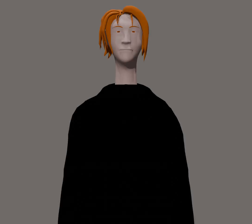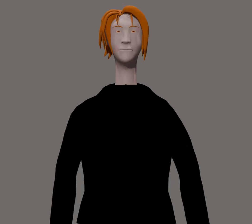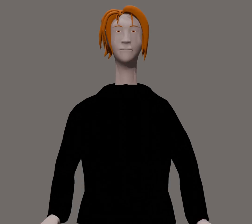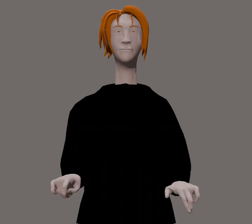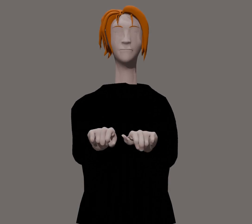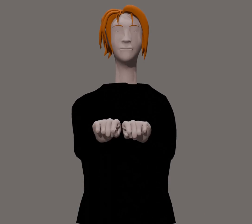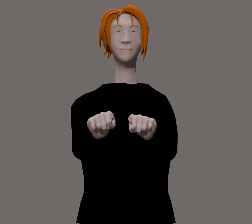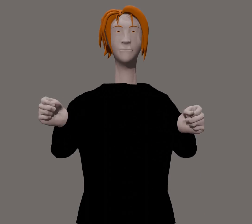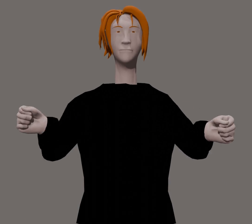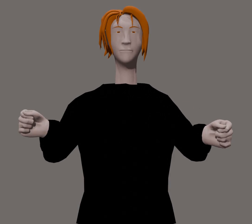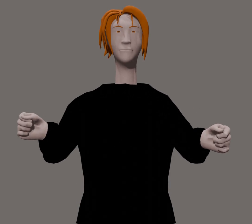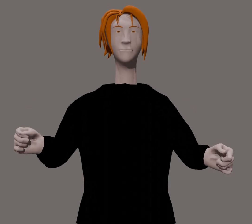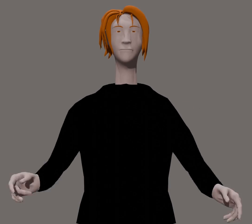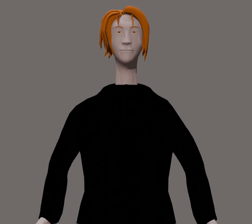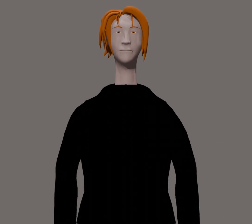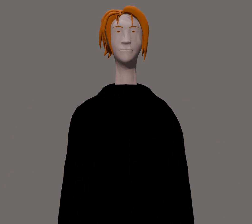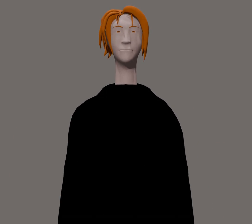Broke Object